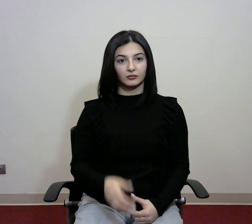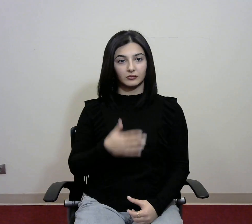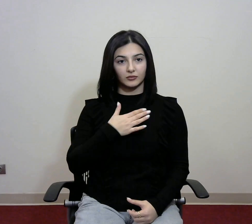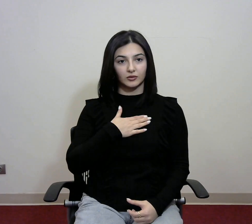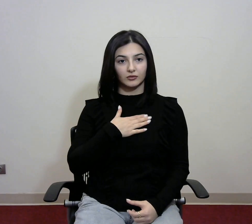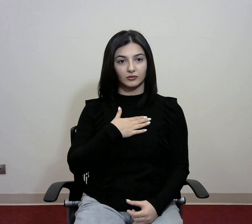mən